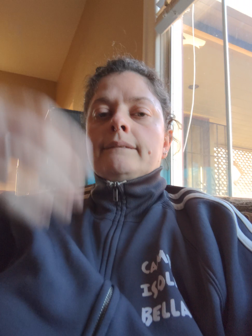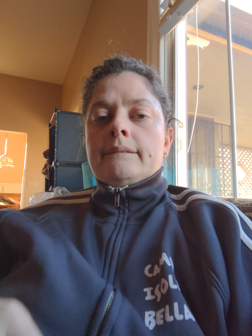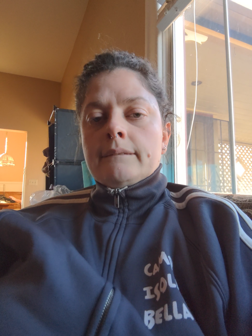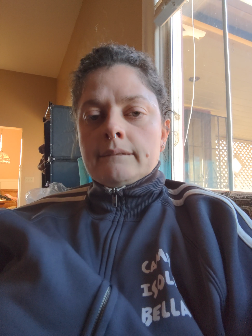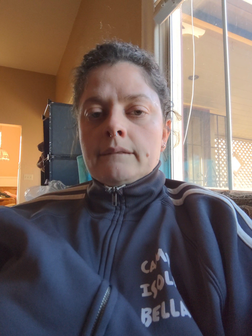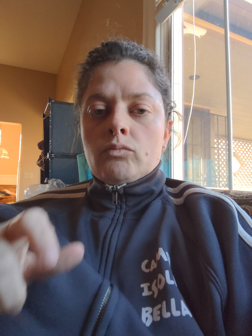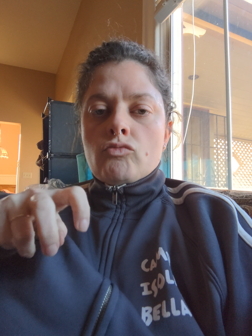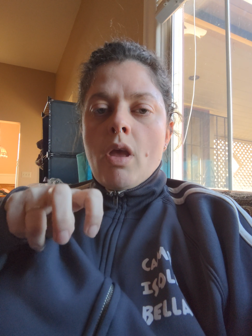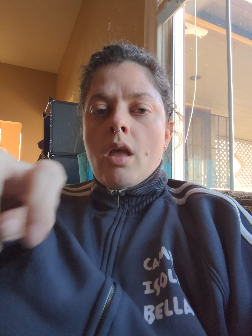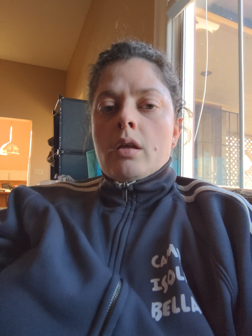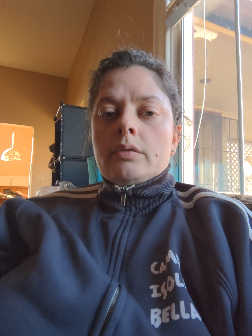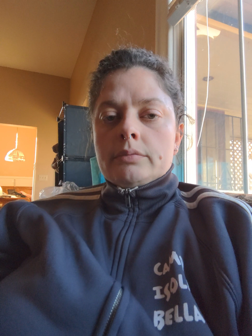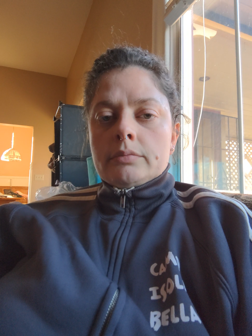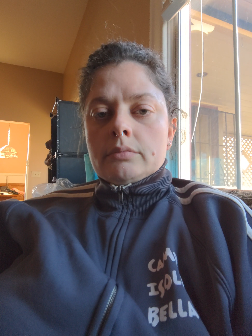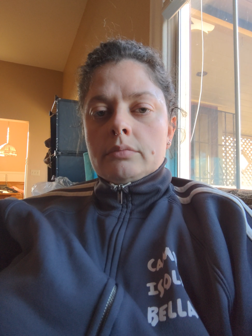ride